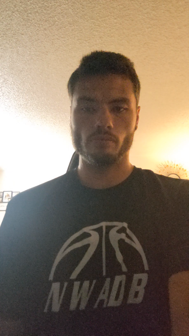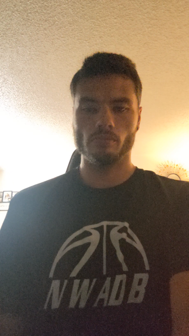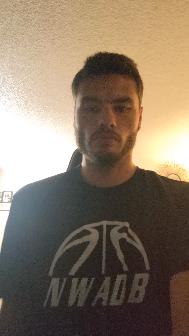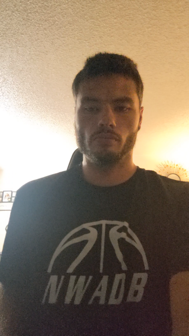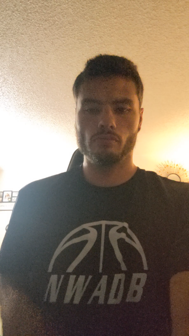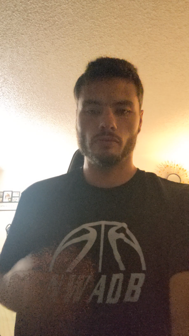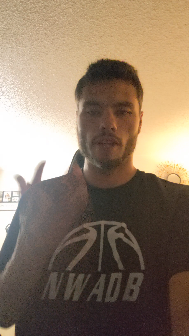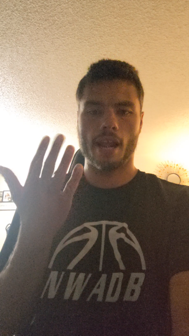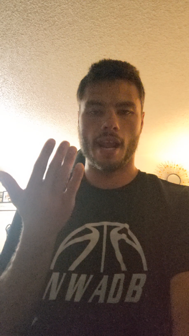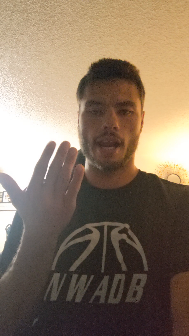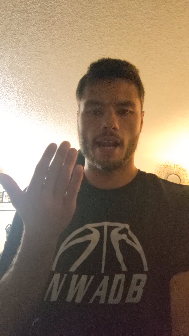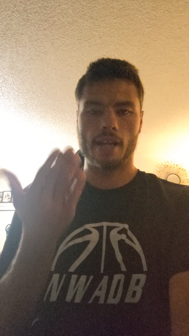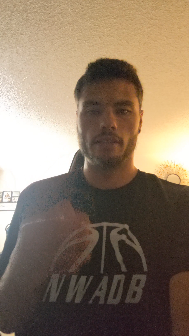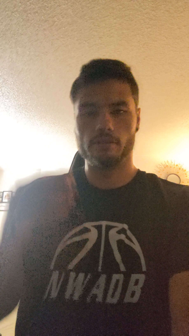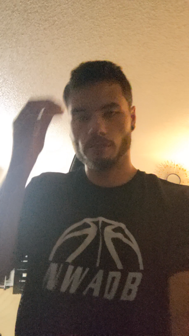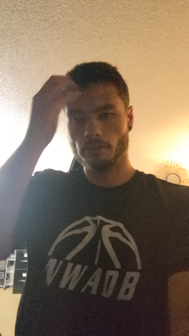hand